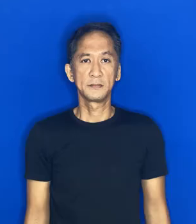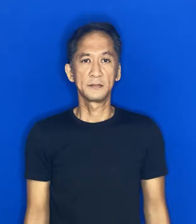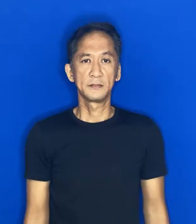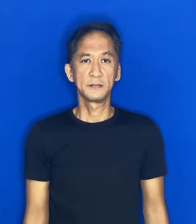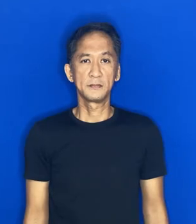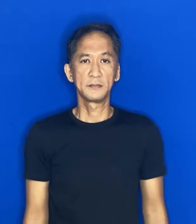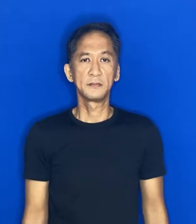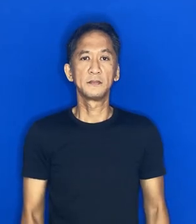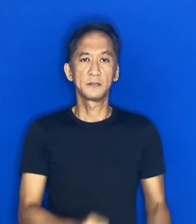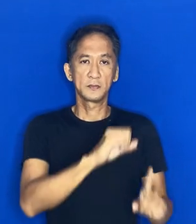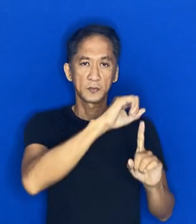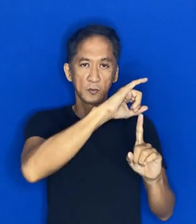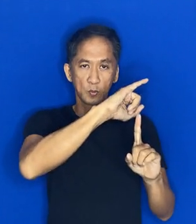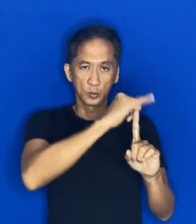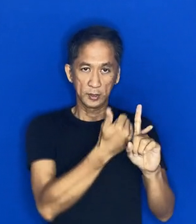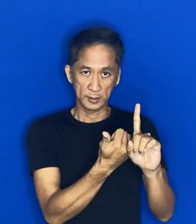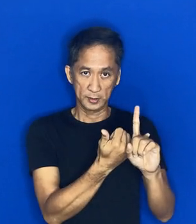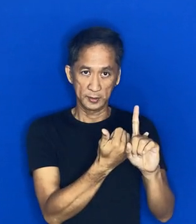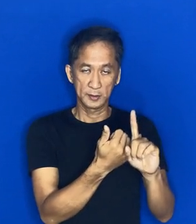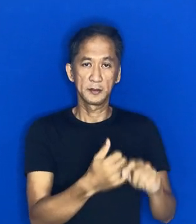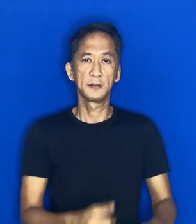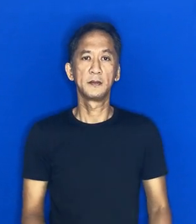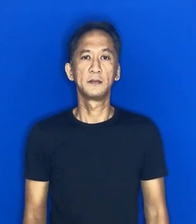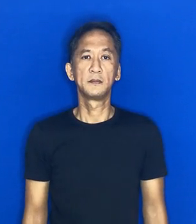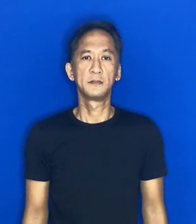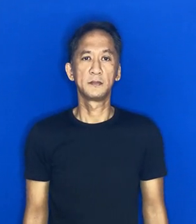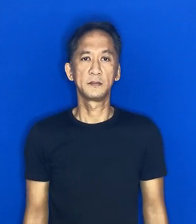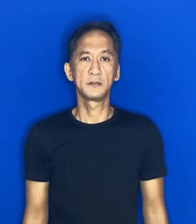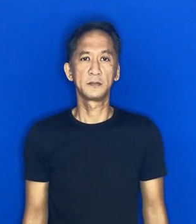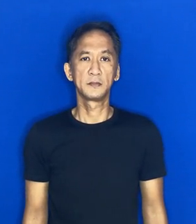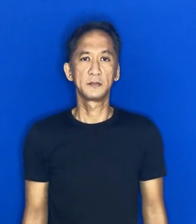july